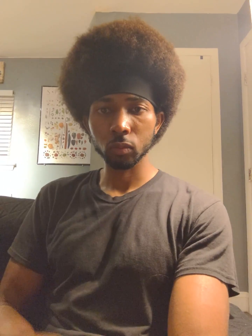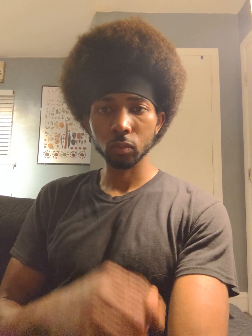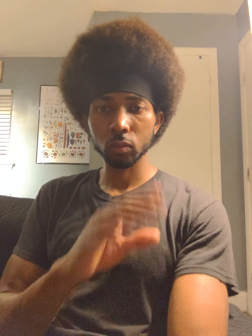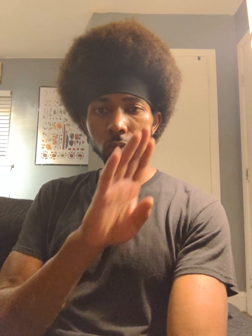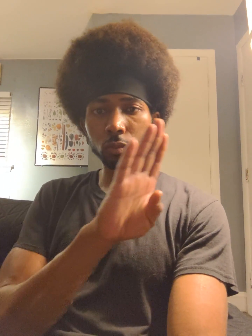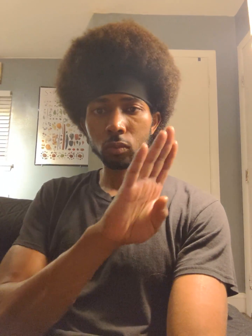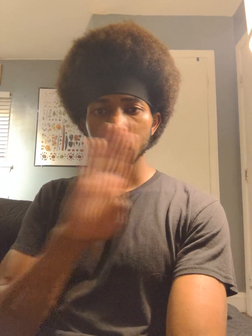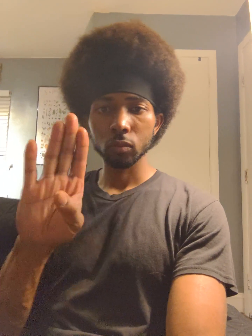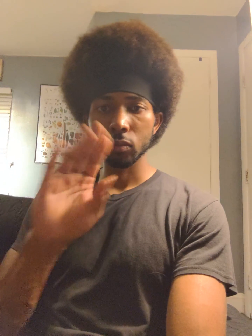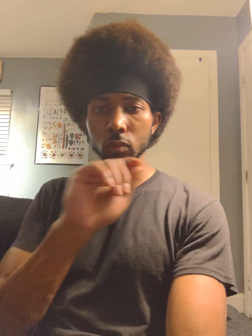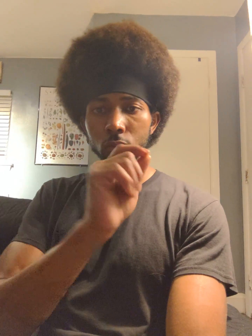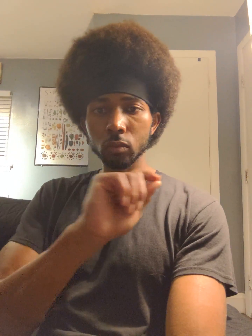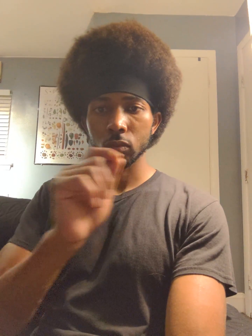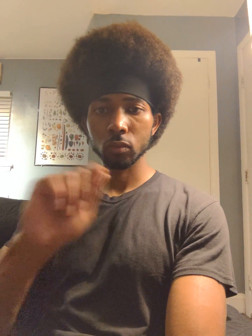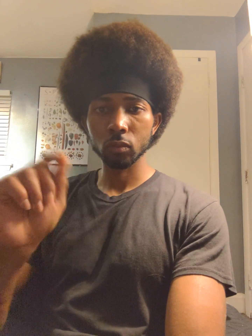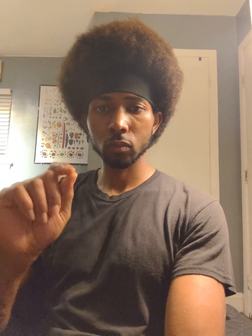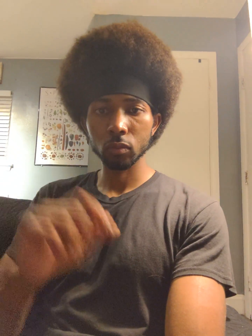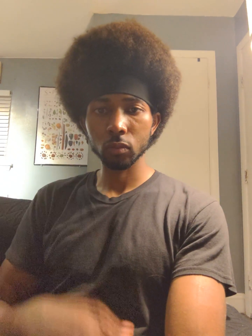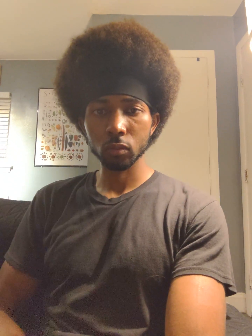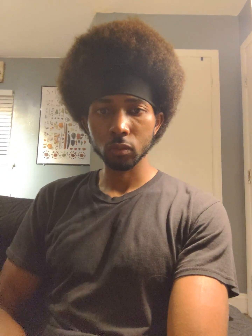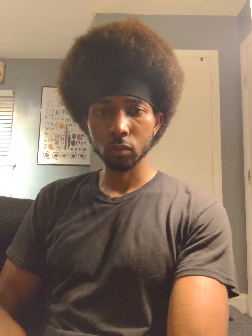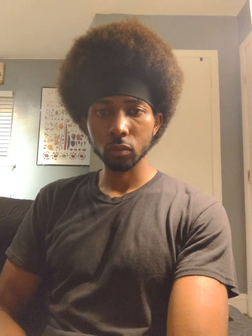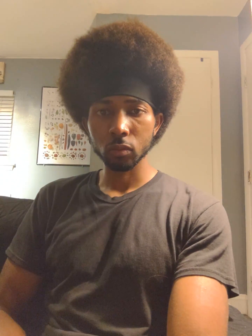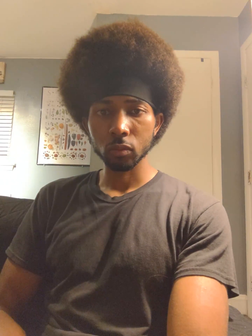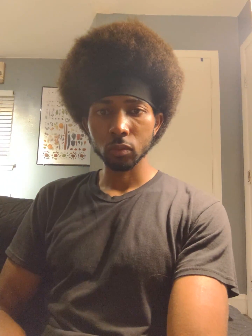chalk